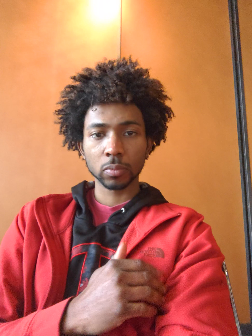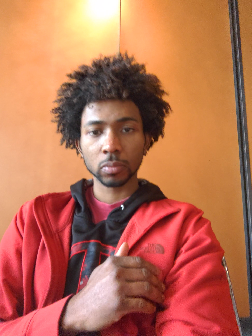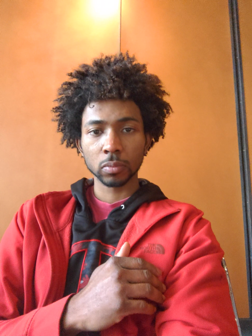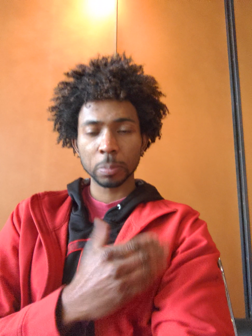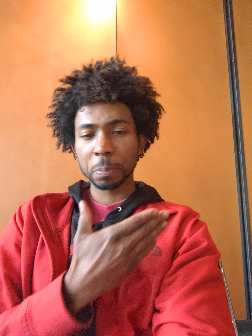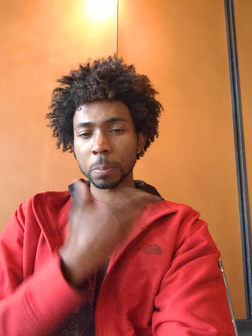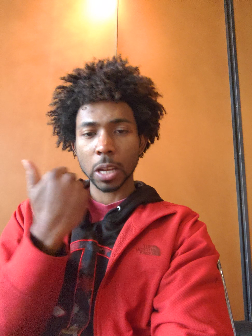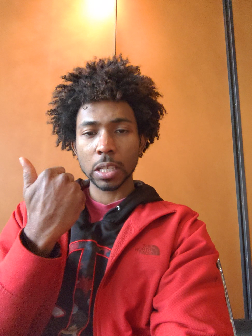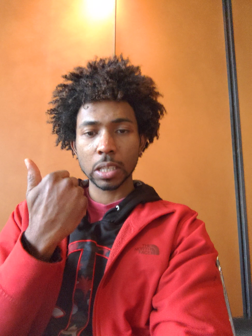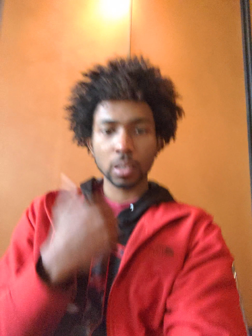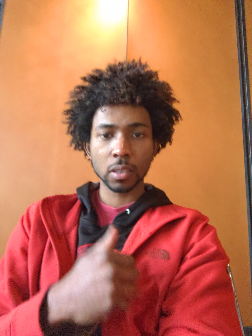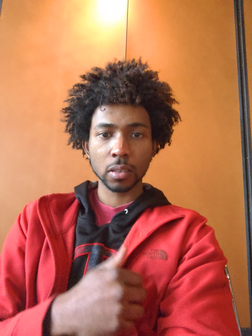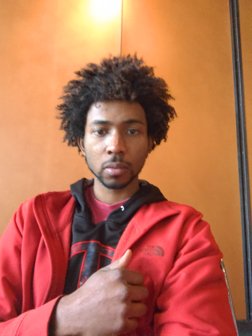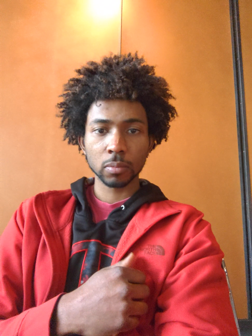beside